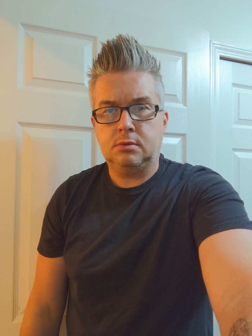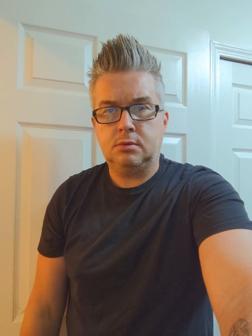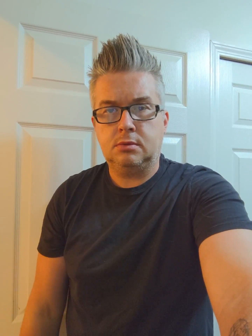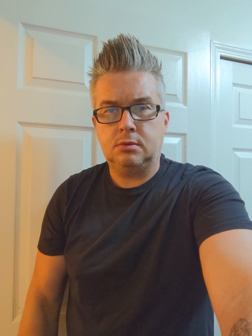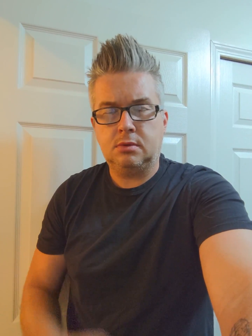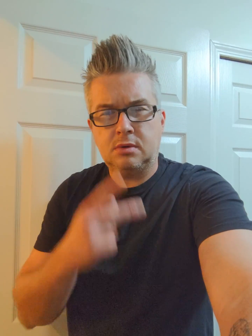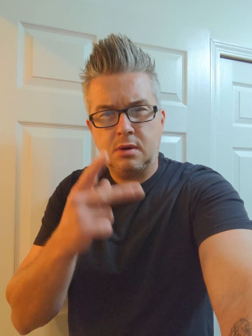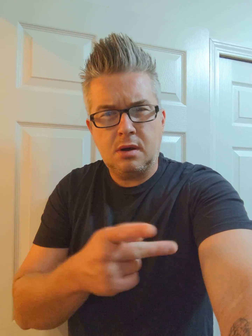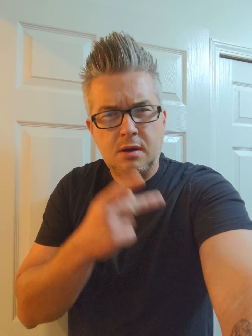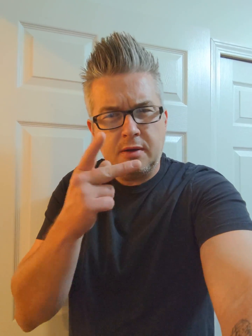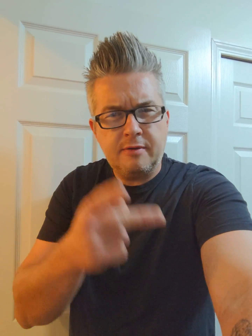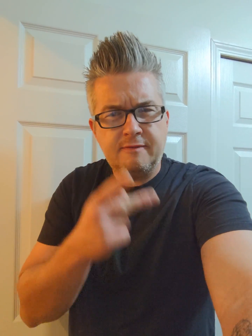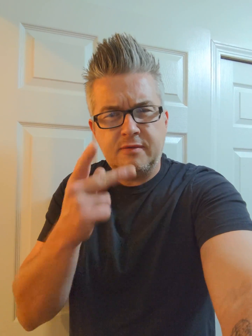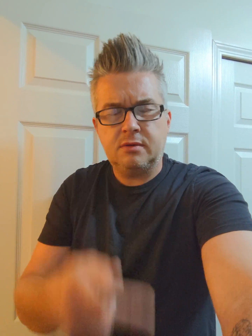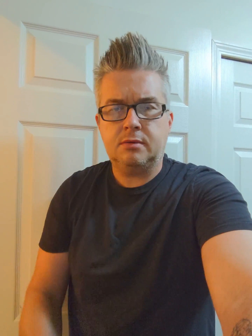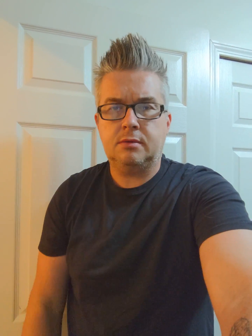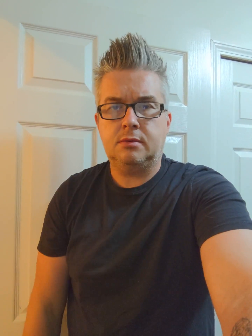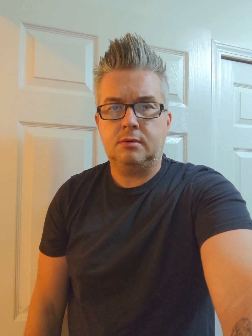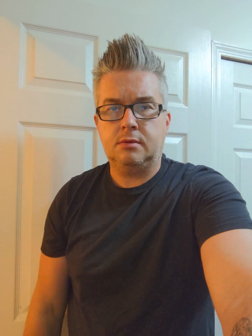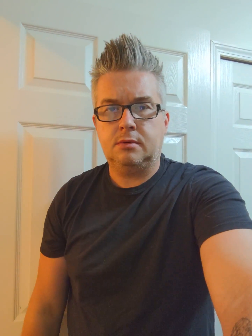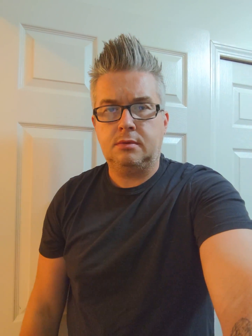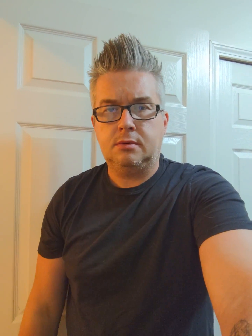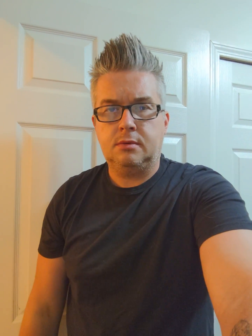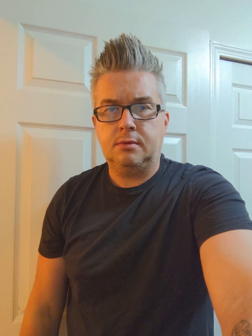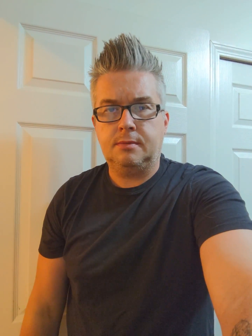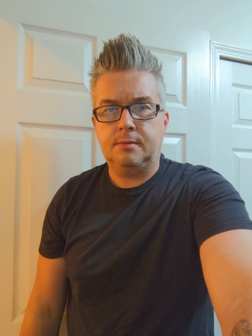careful